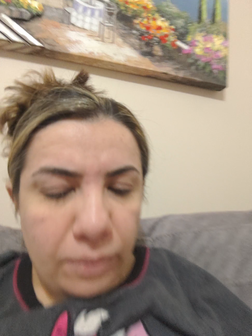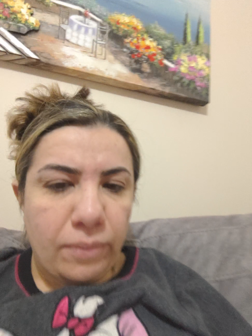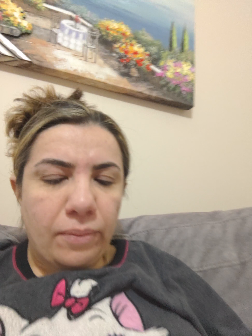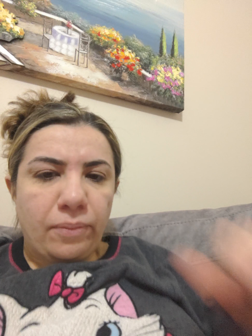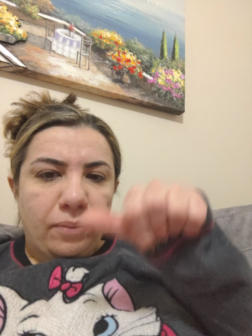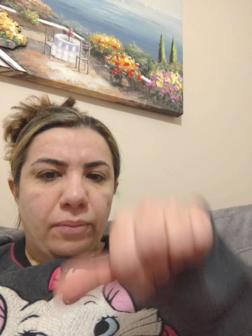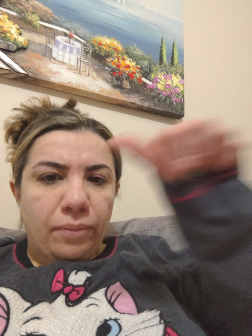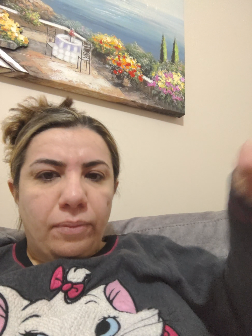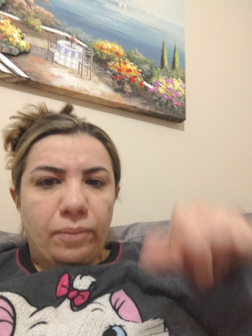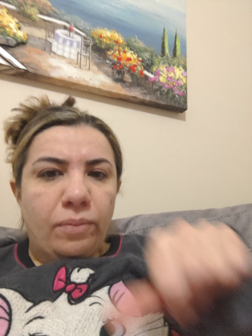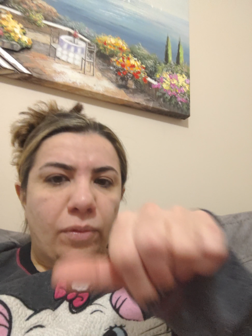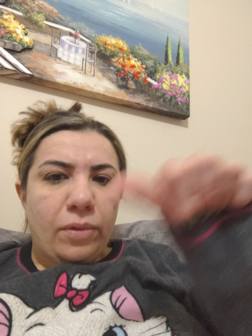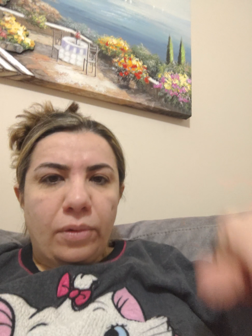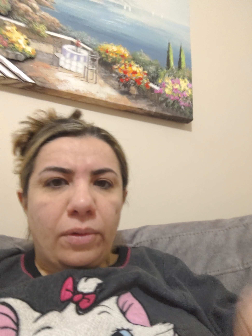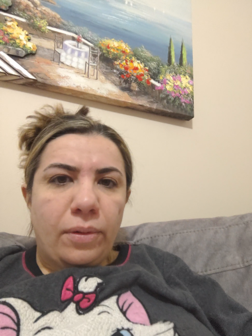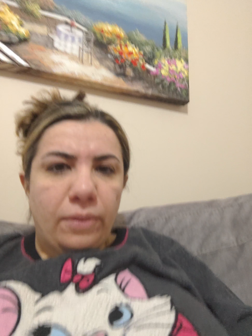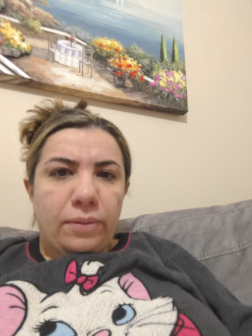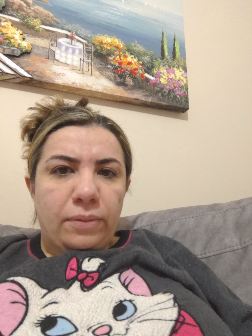puzzle